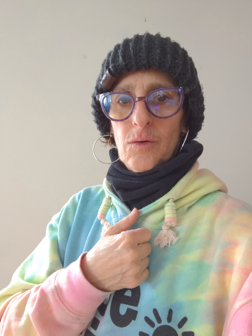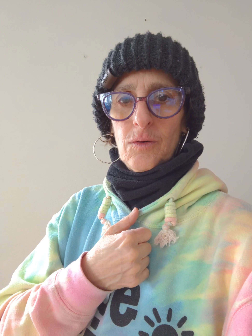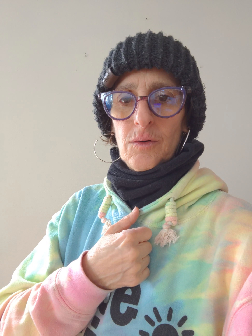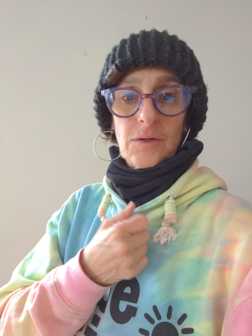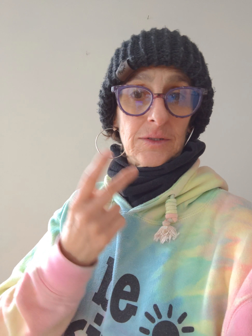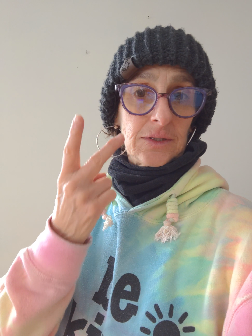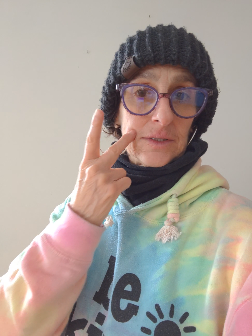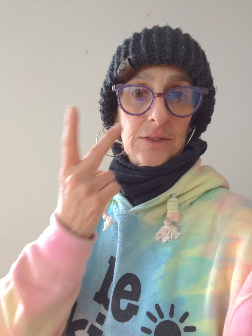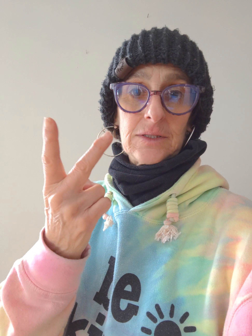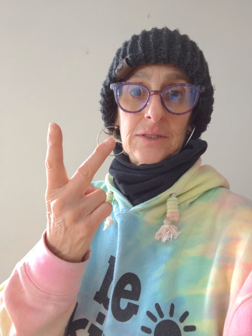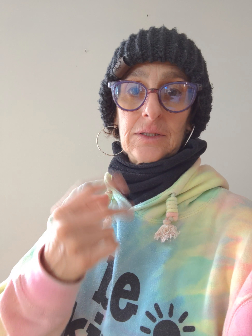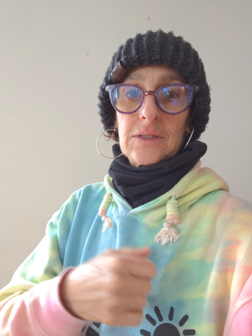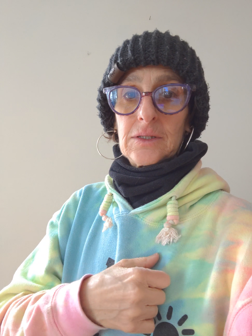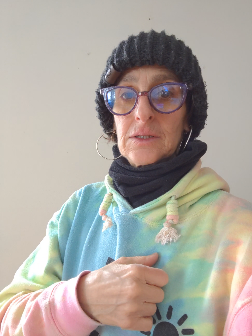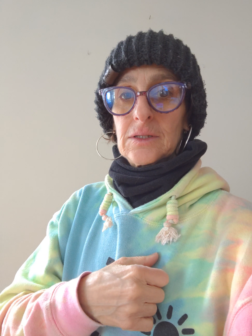see